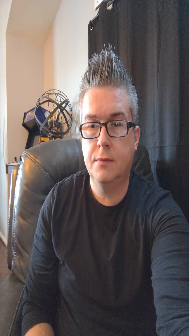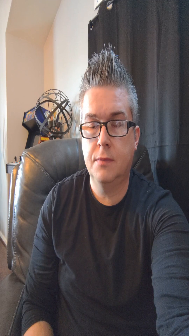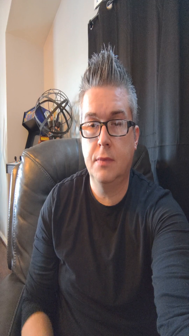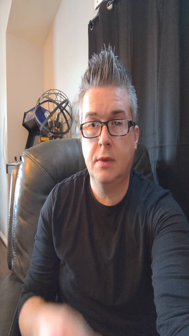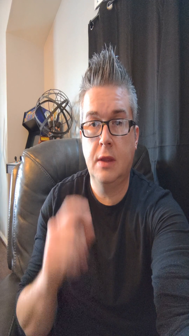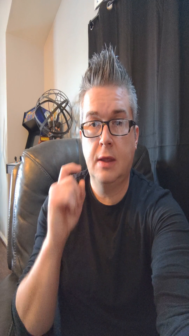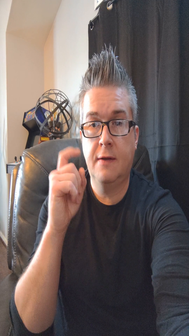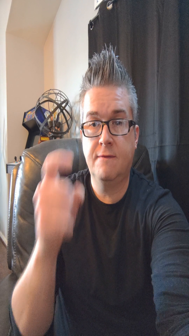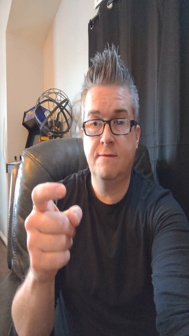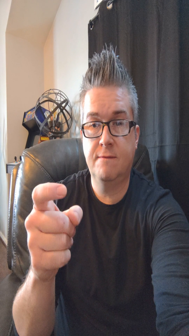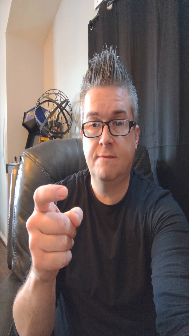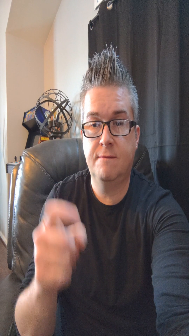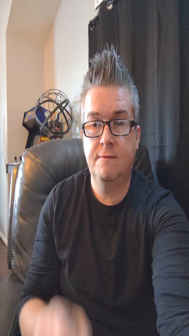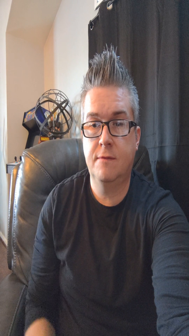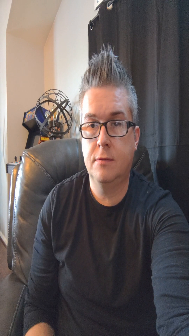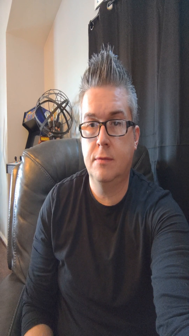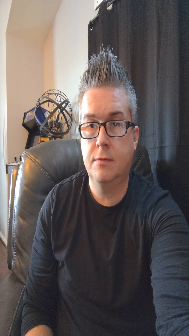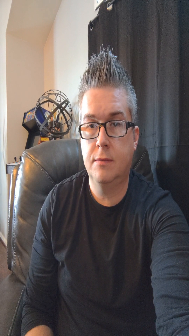gift